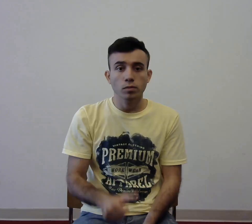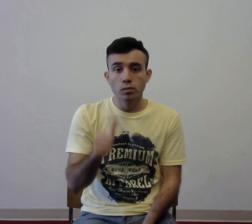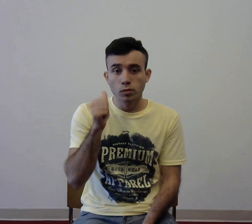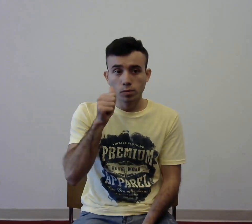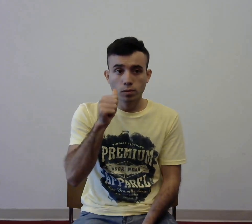sabah